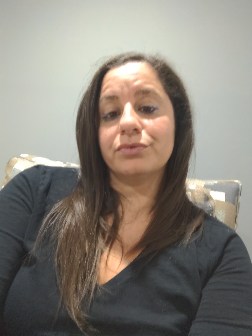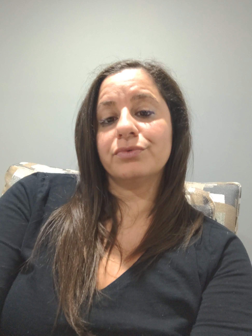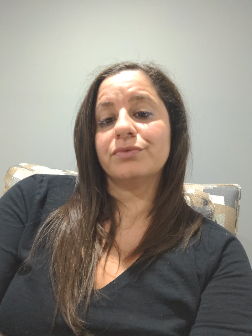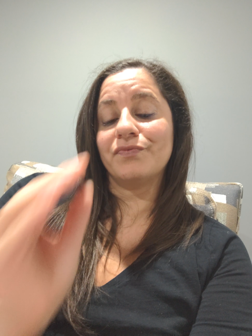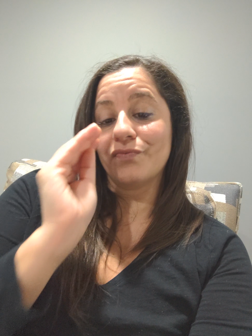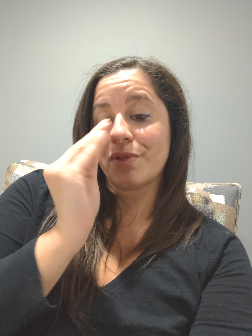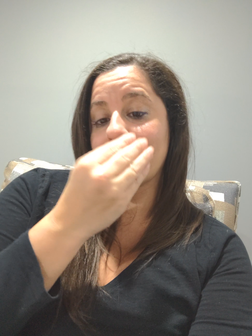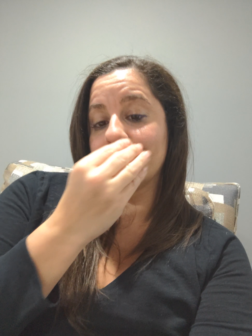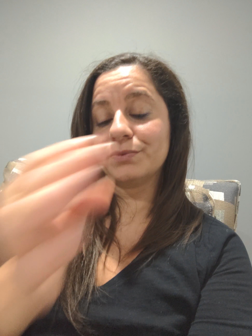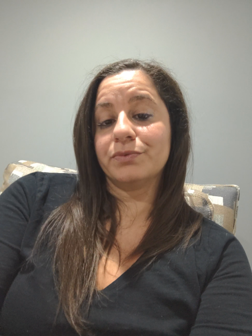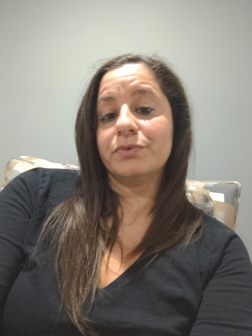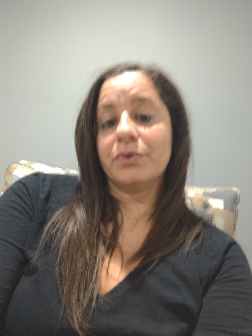flower